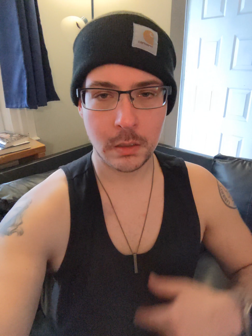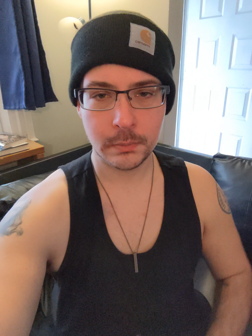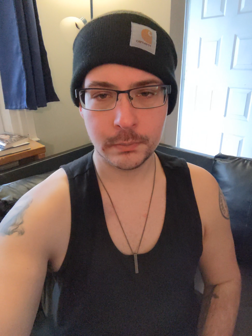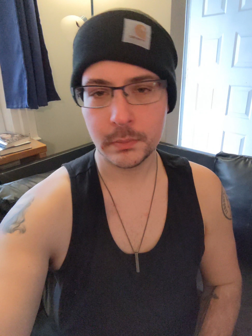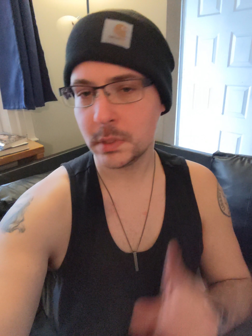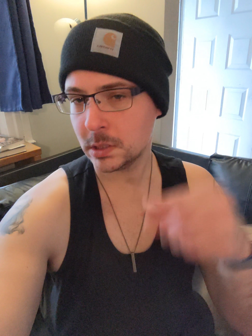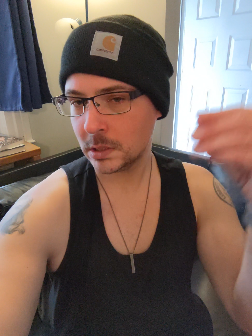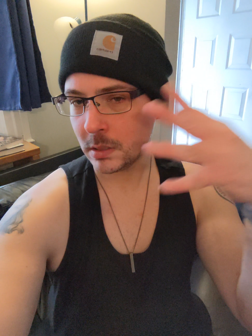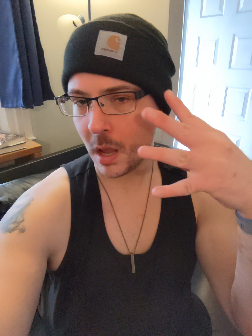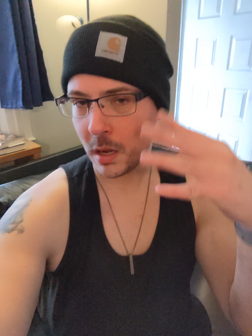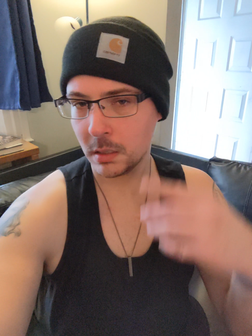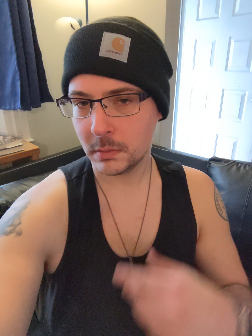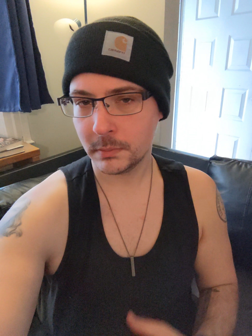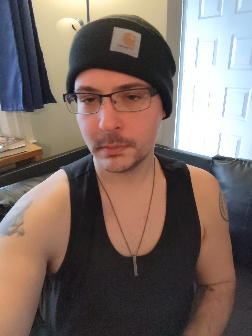sun